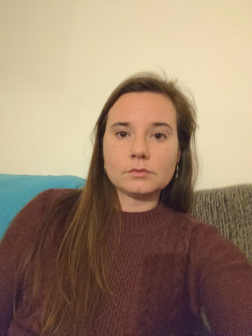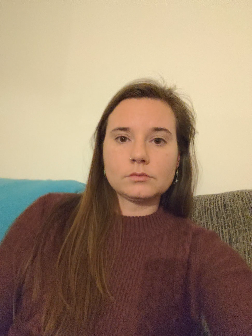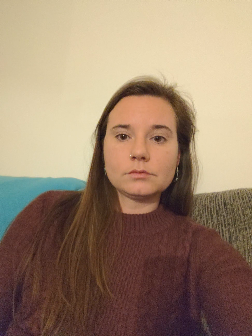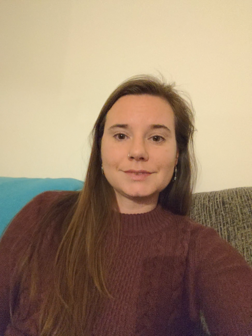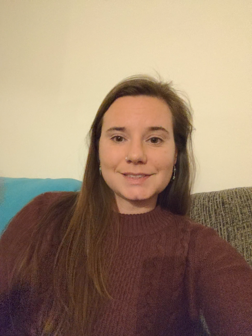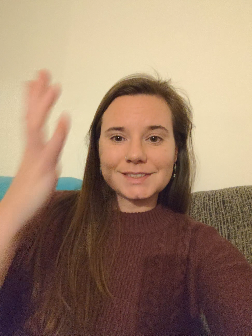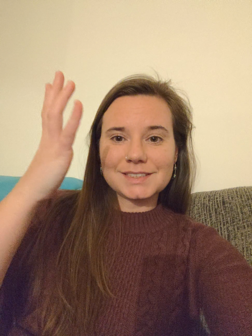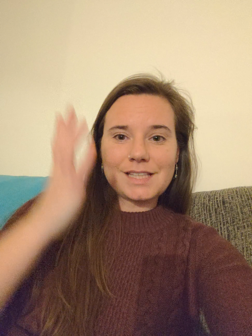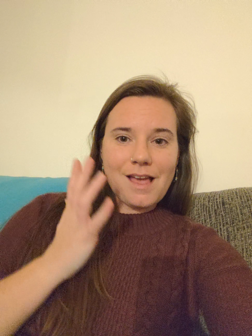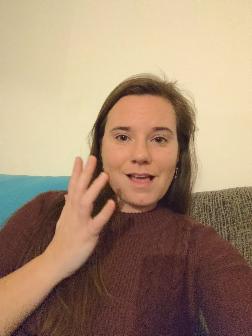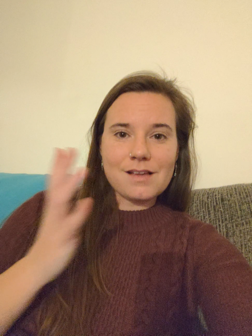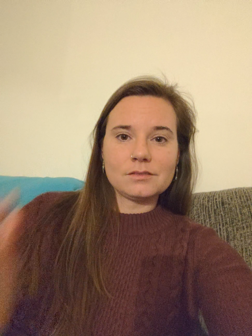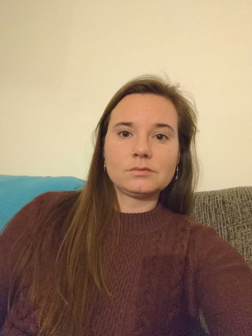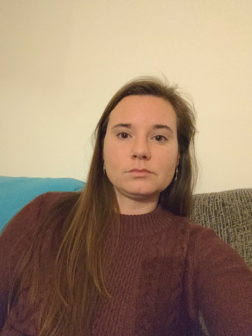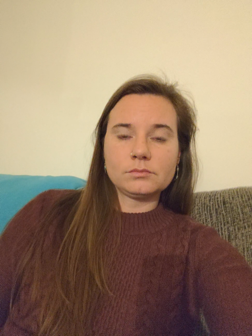sad